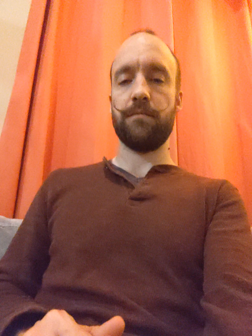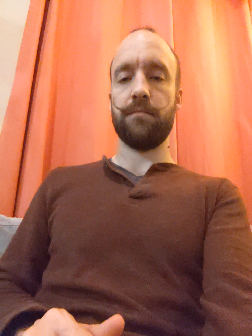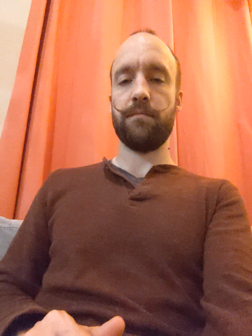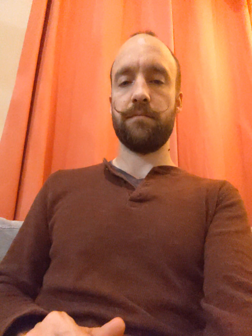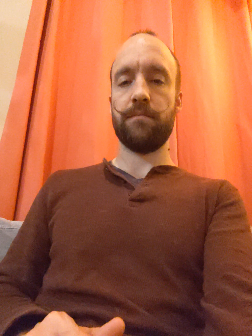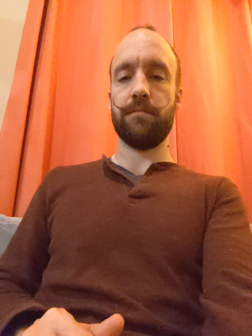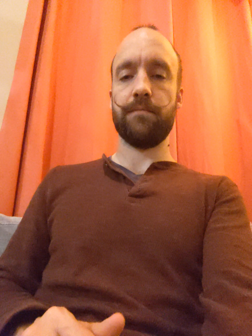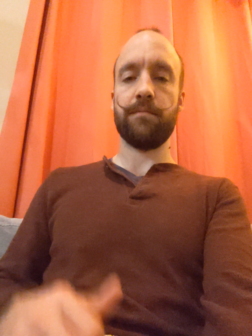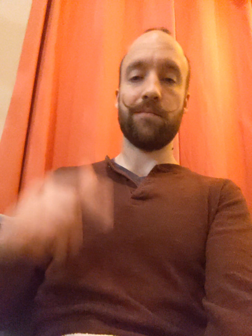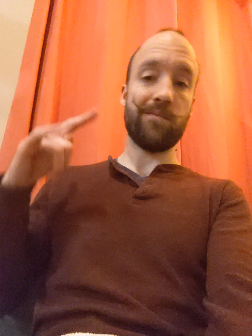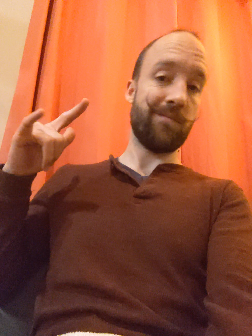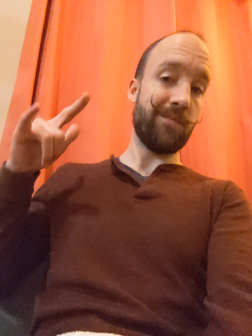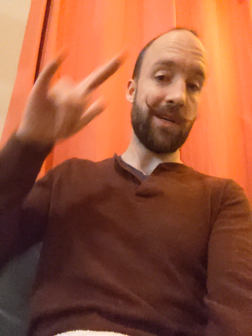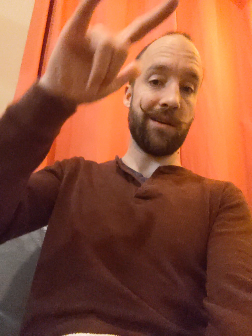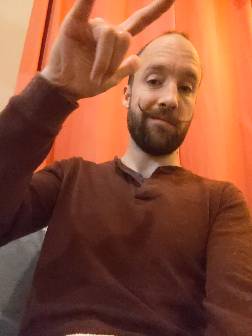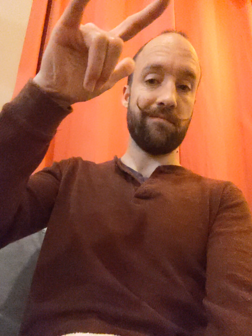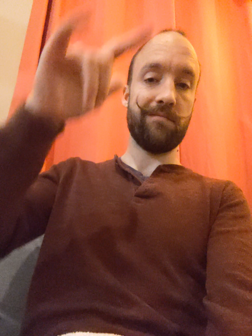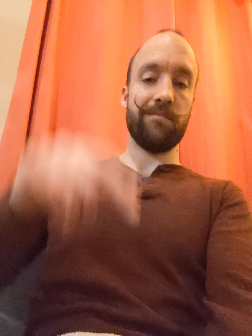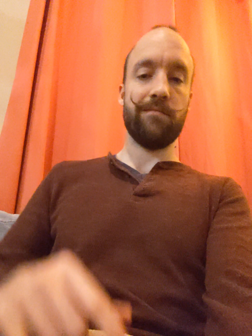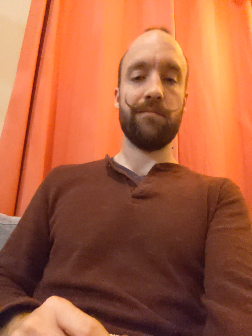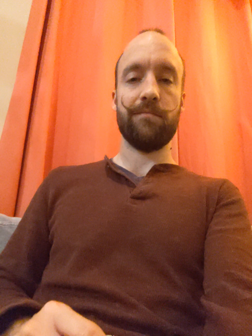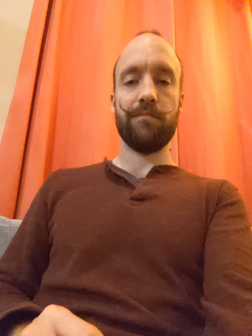airplane